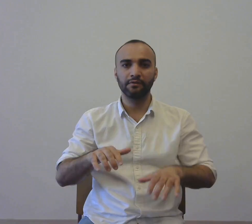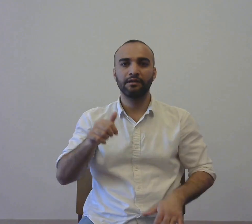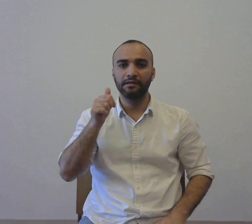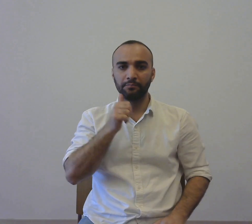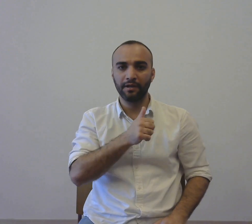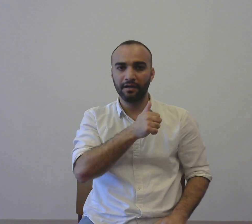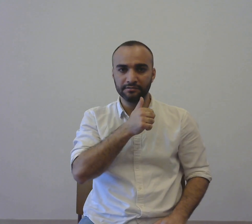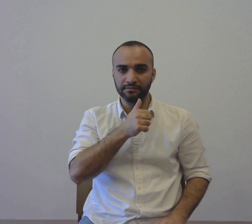parol